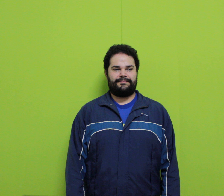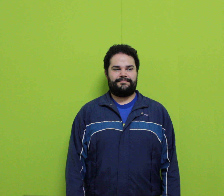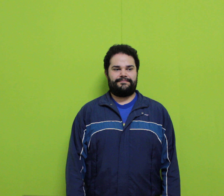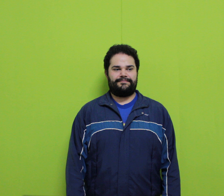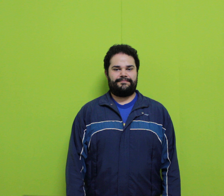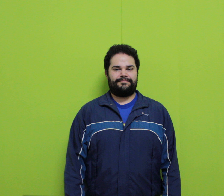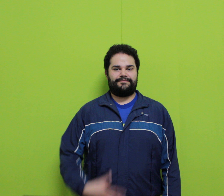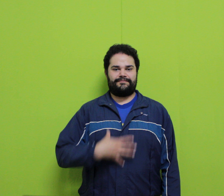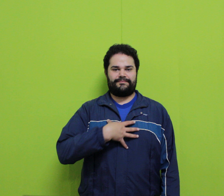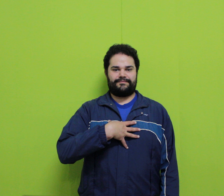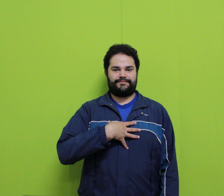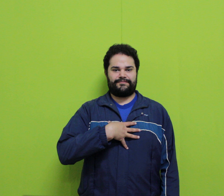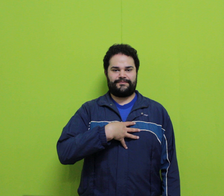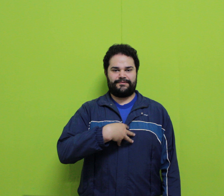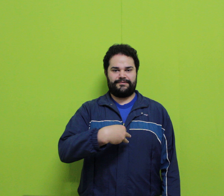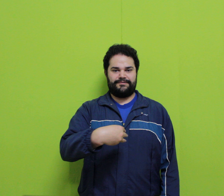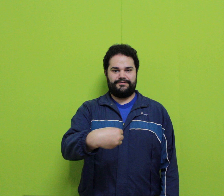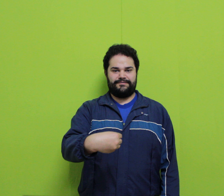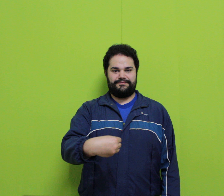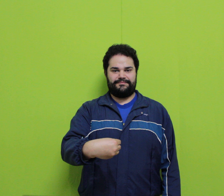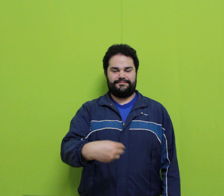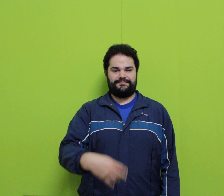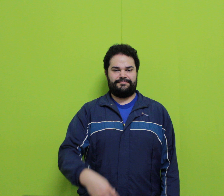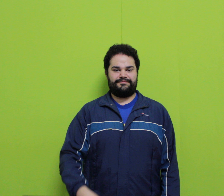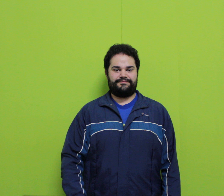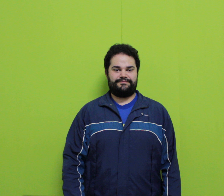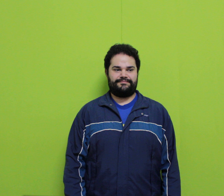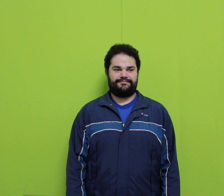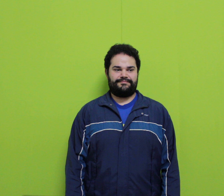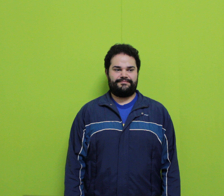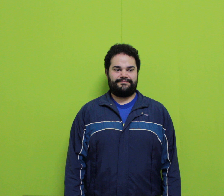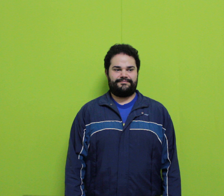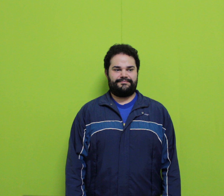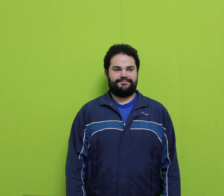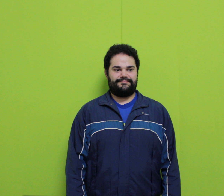filho